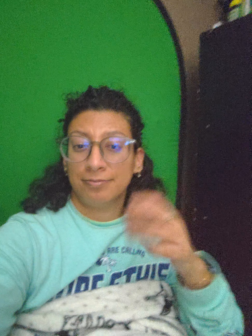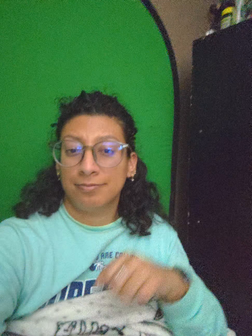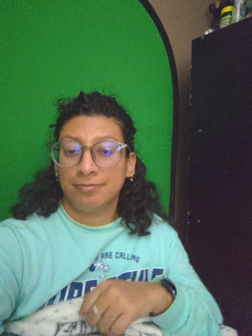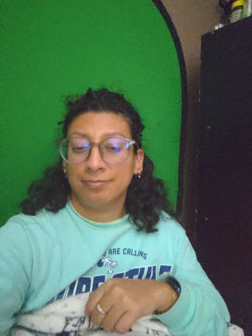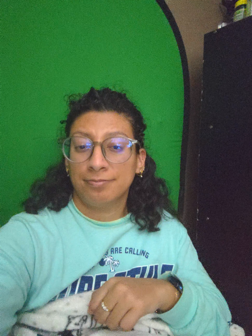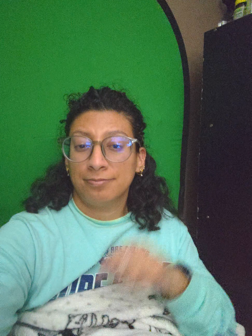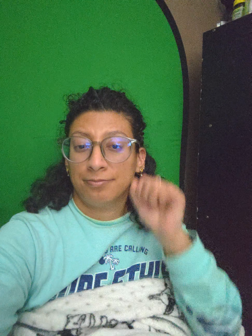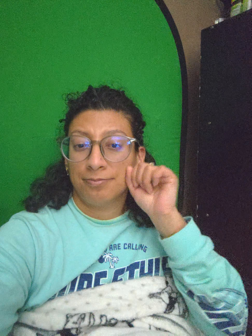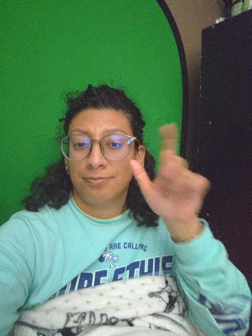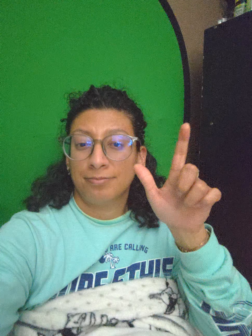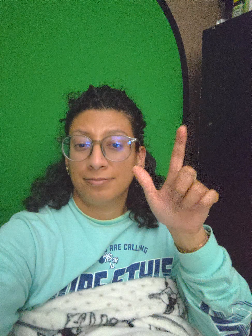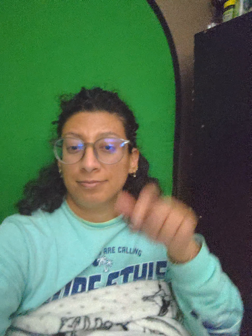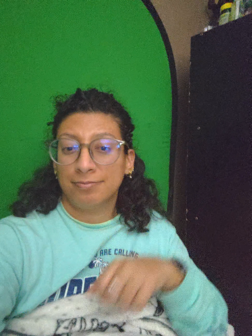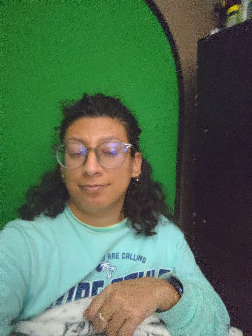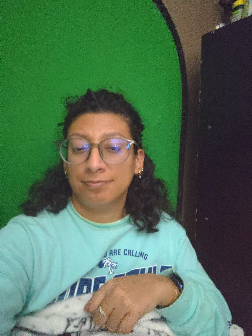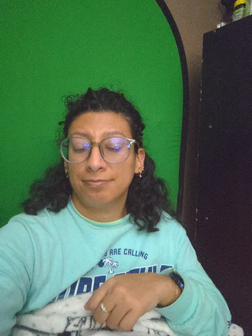awake